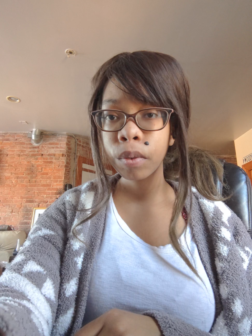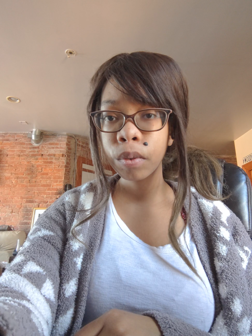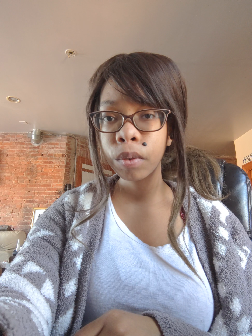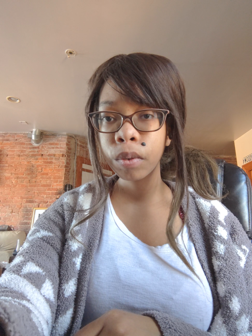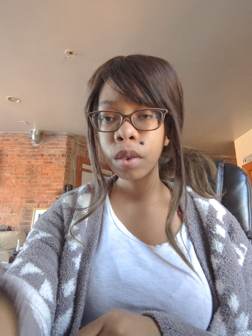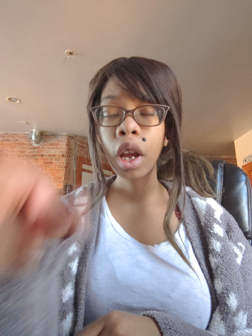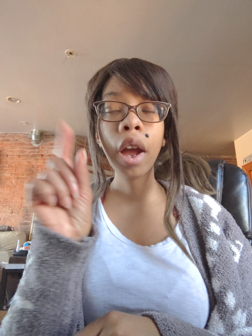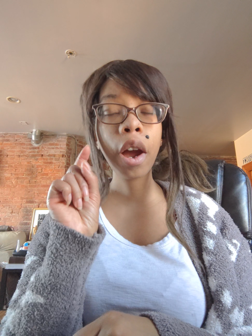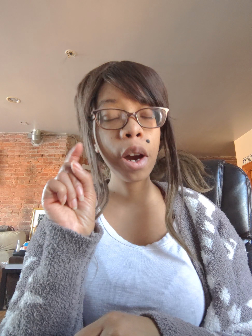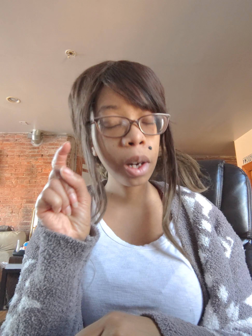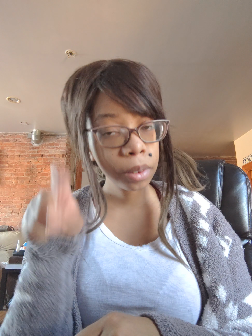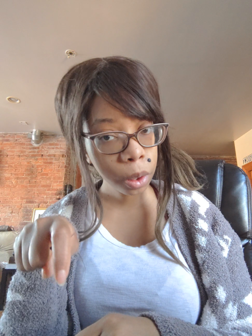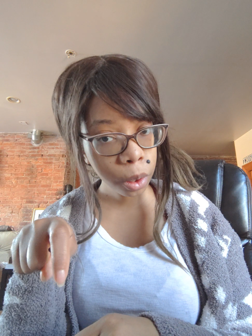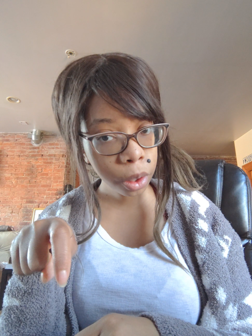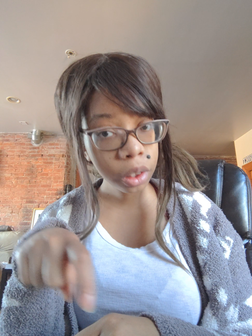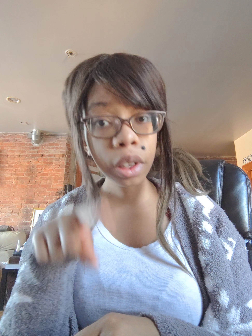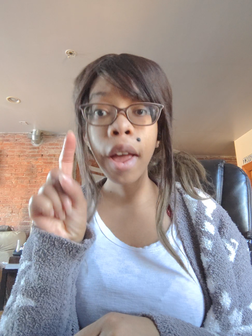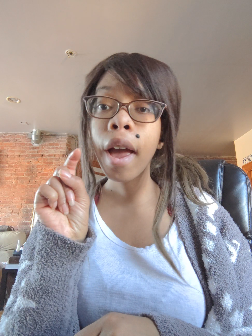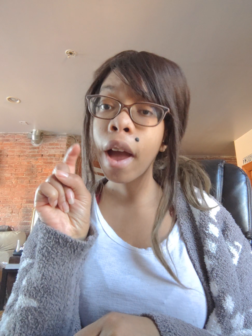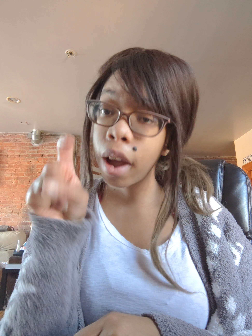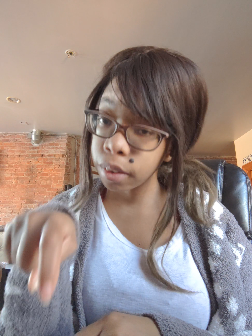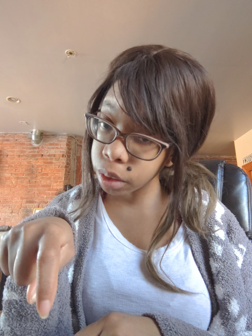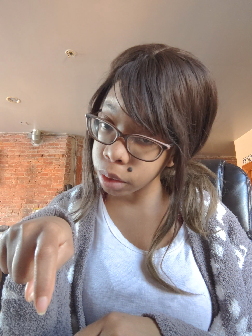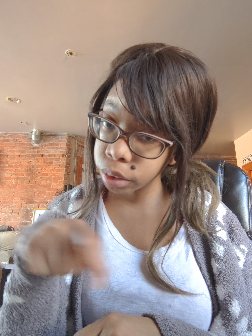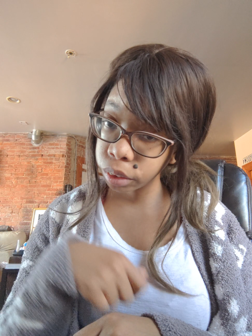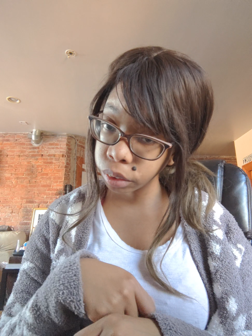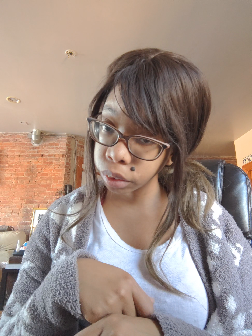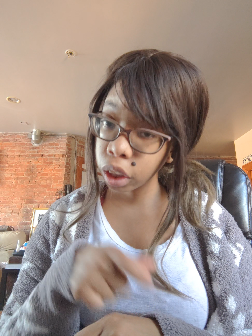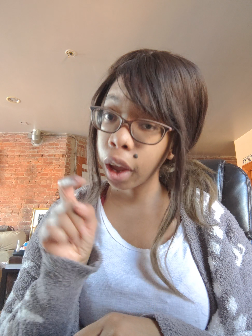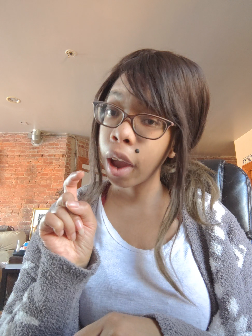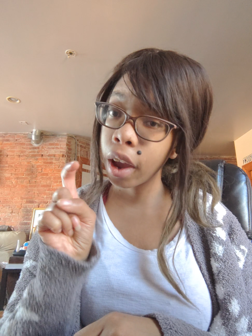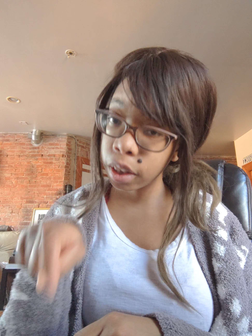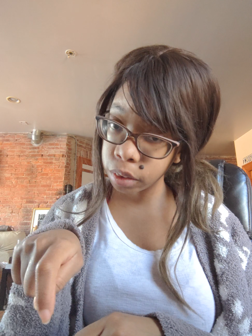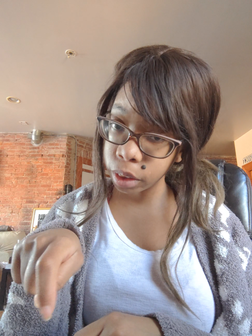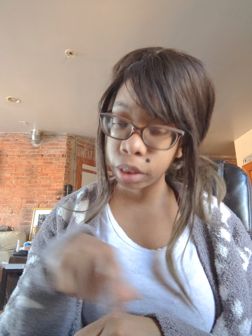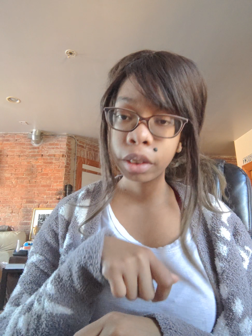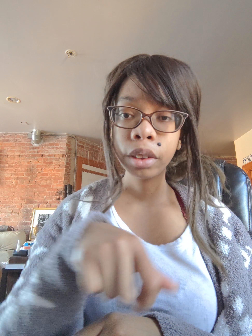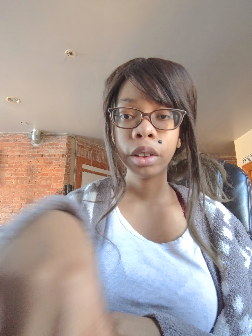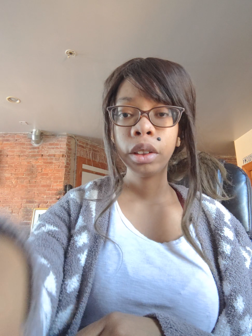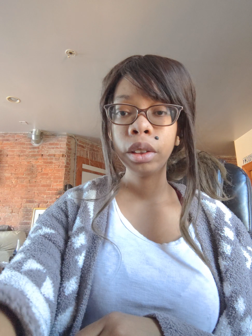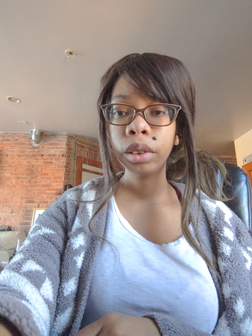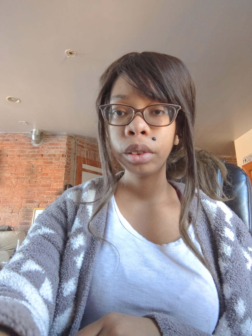have to